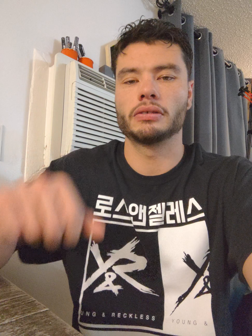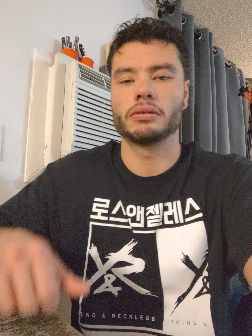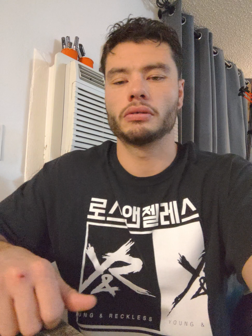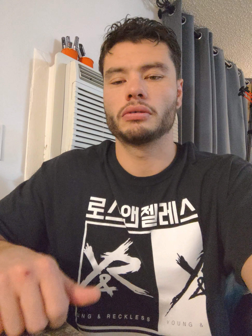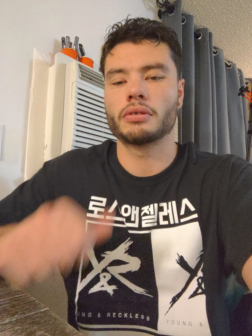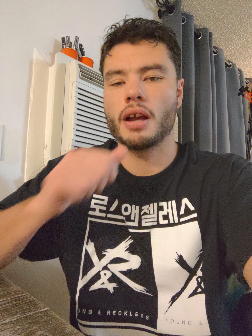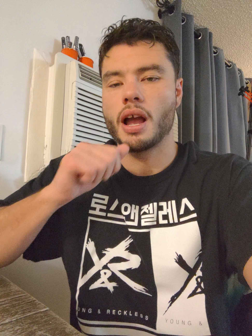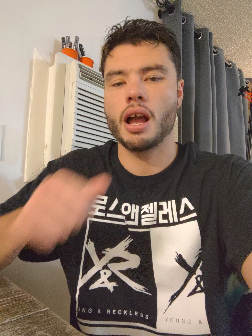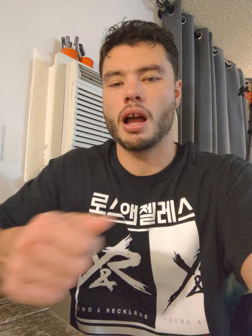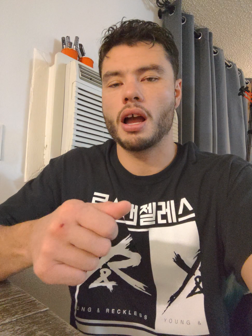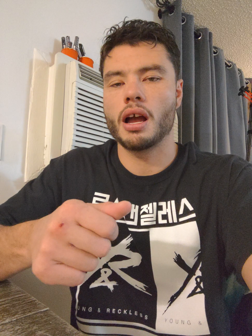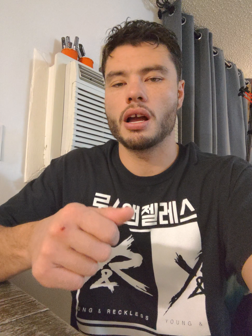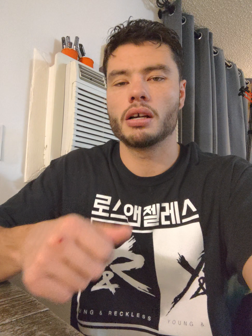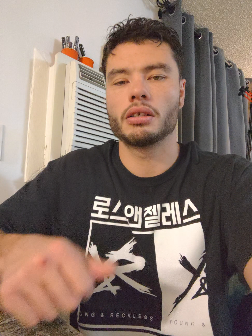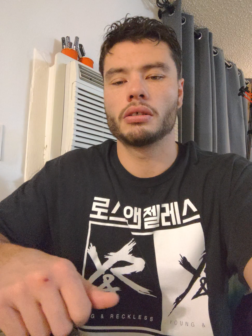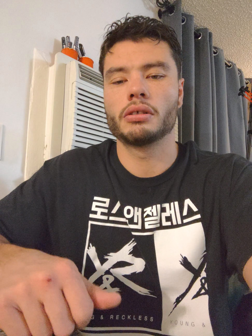hide